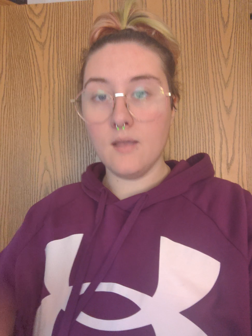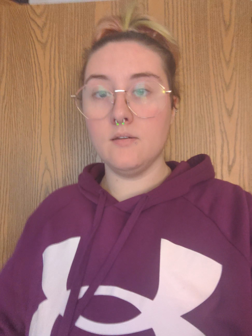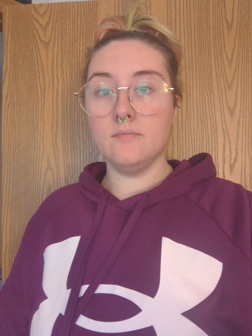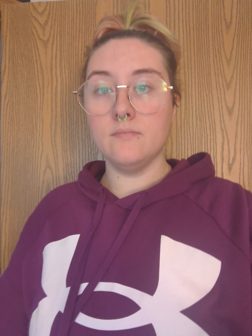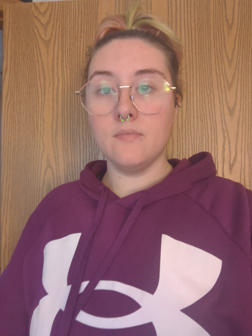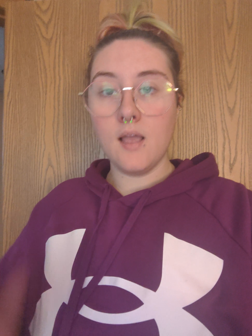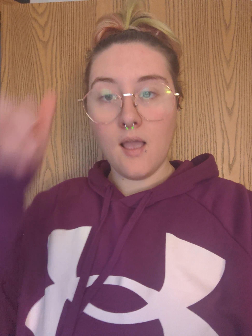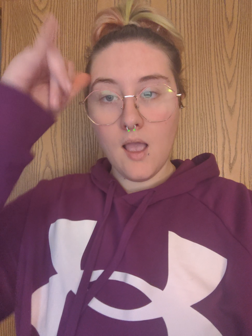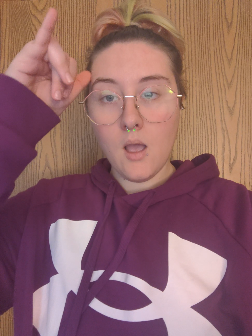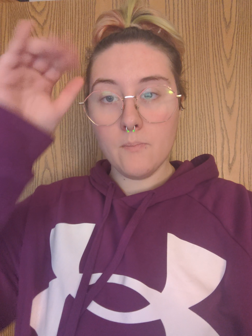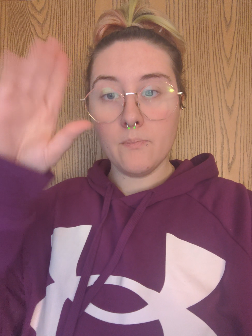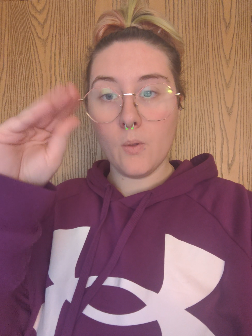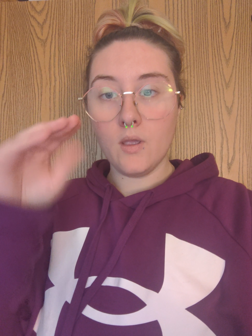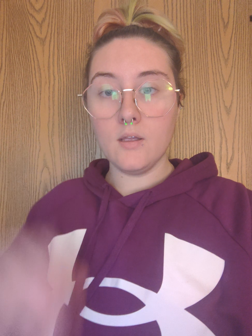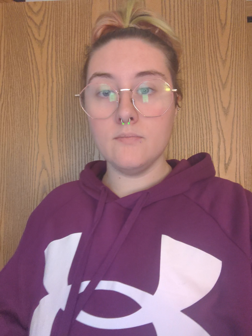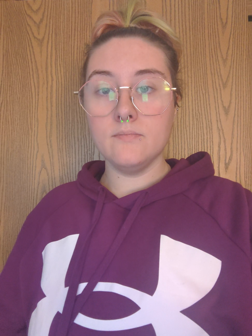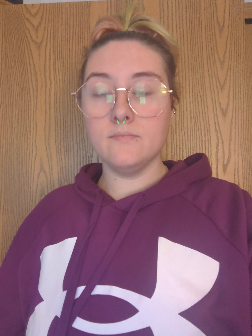cowboy